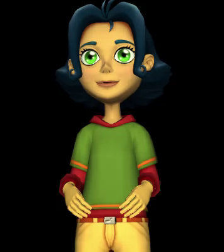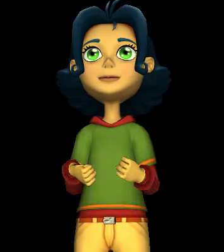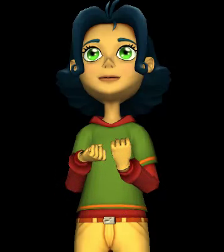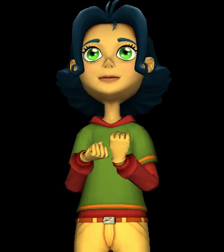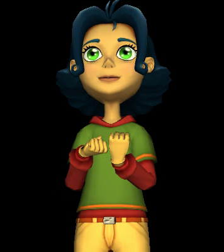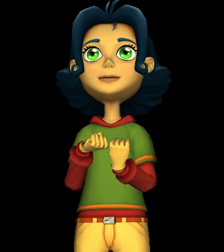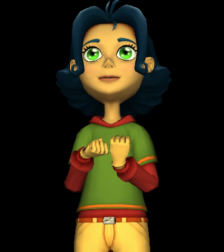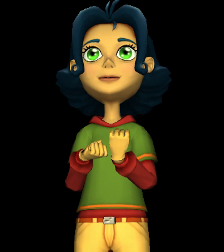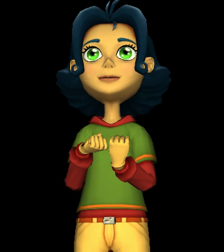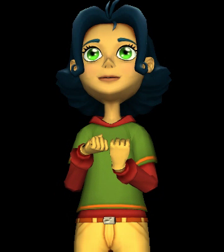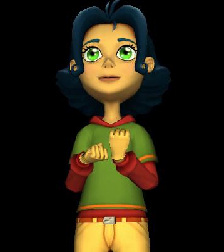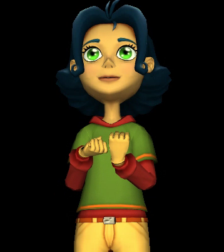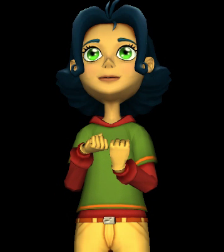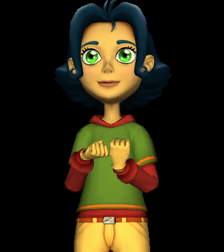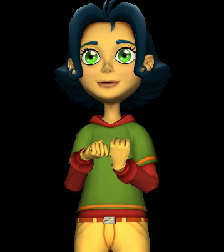يعاني